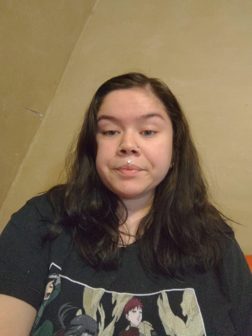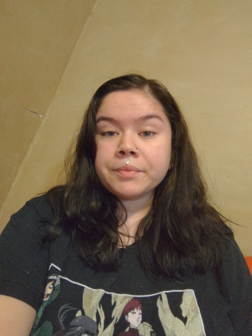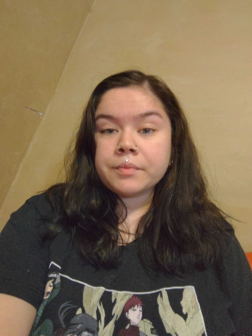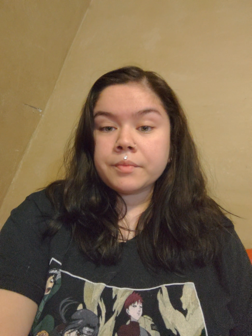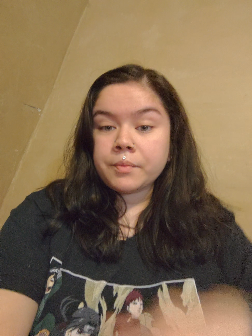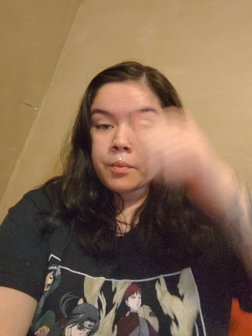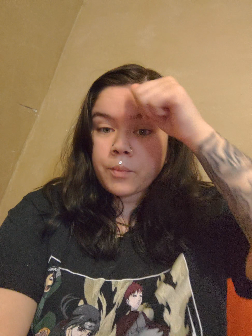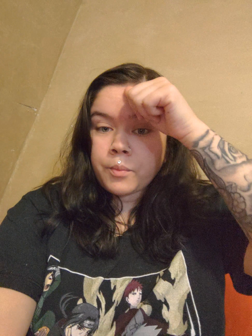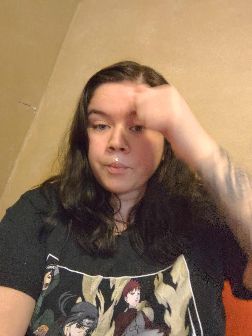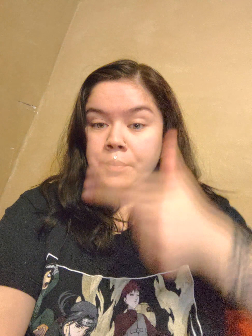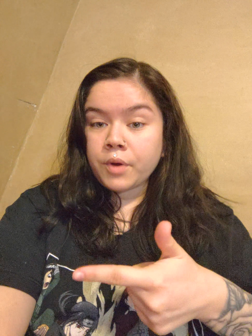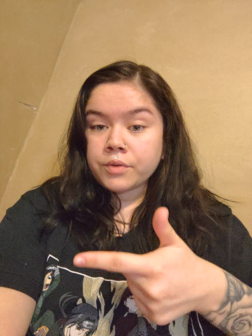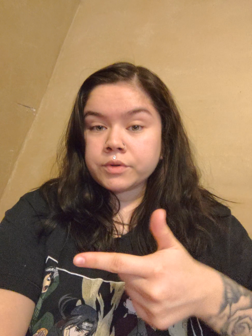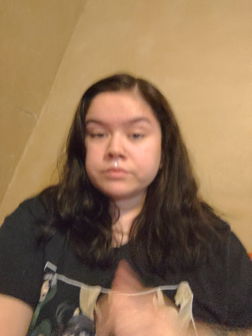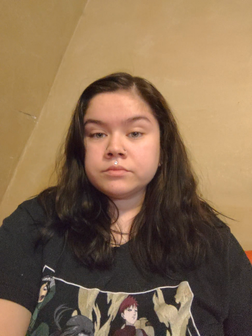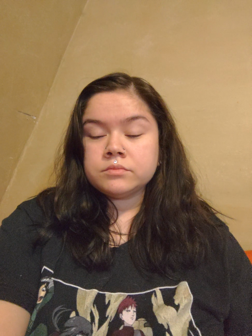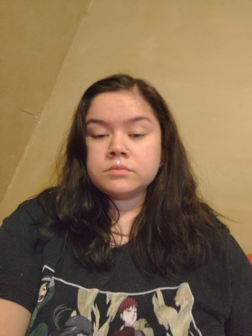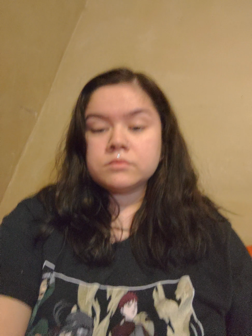brother